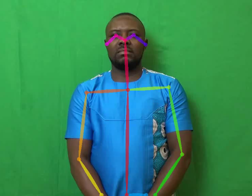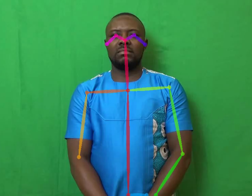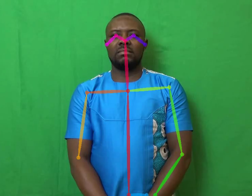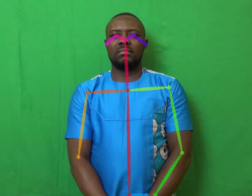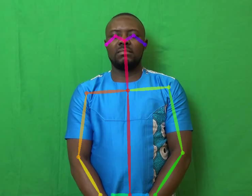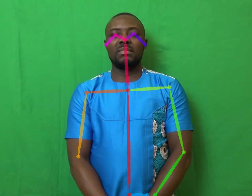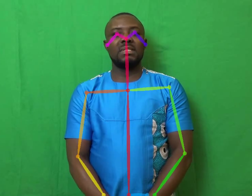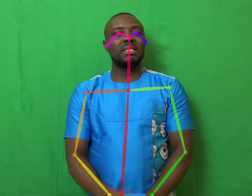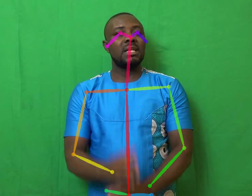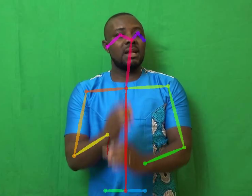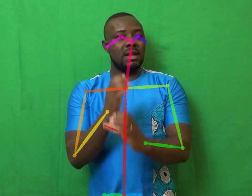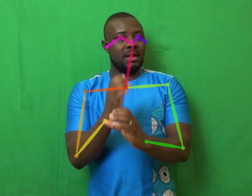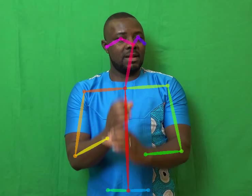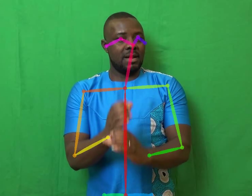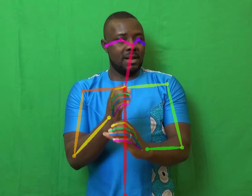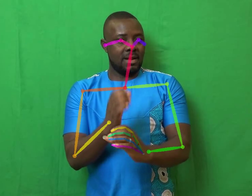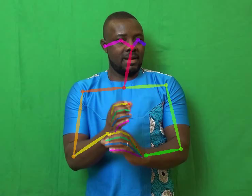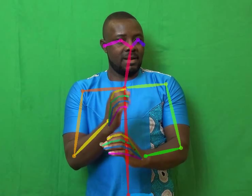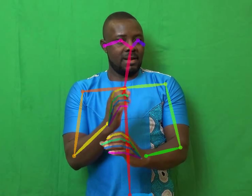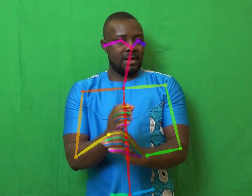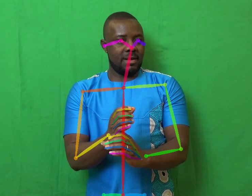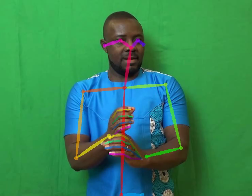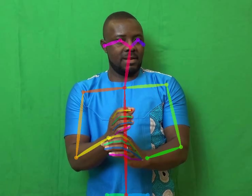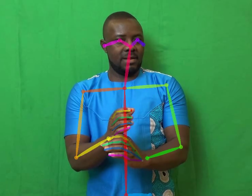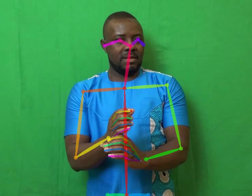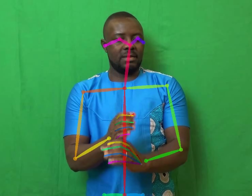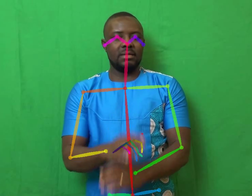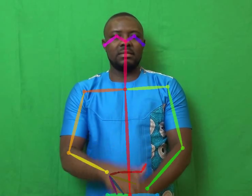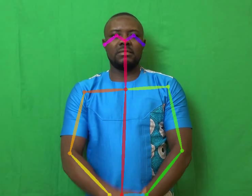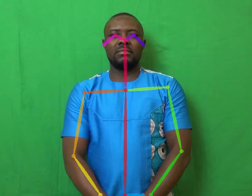care